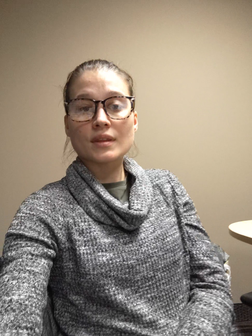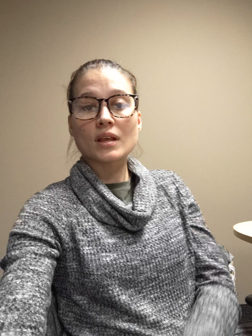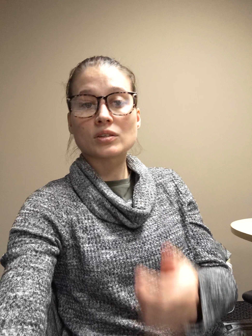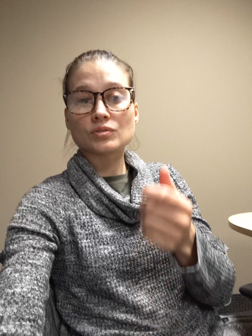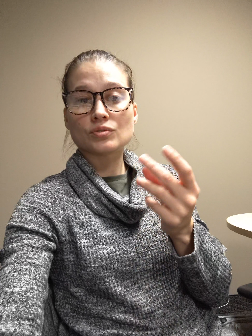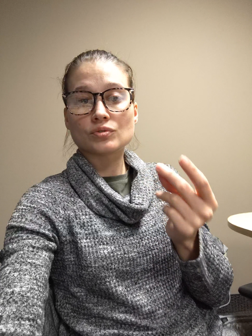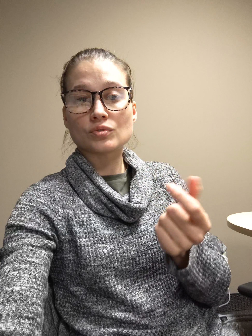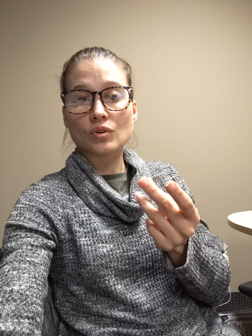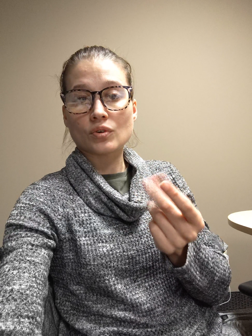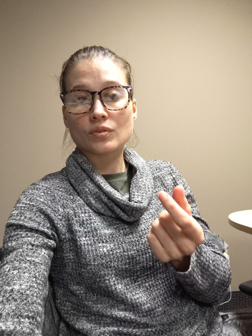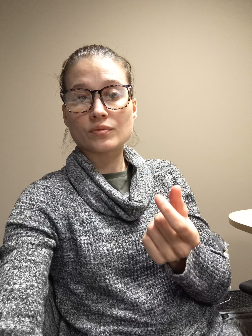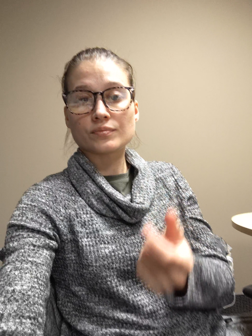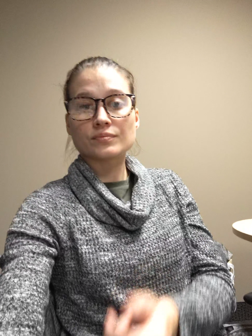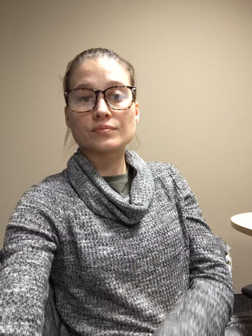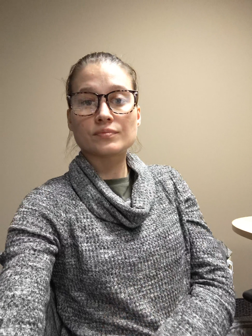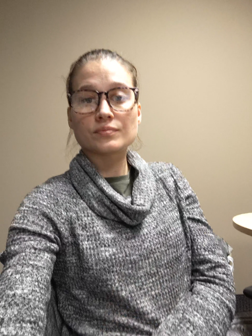dog